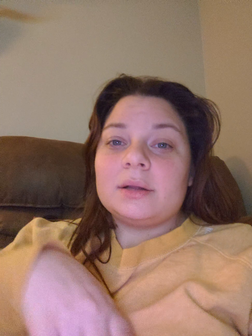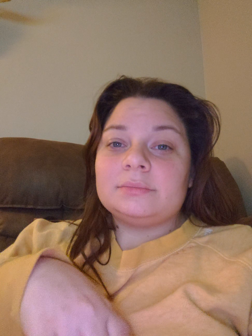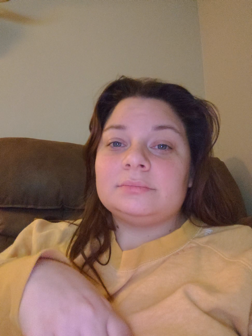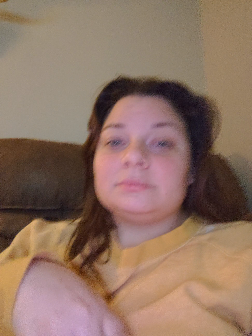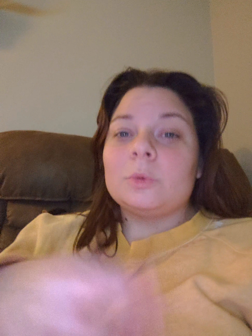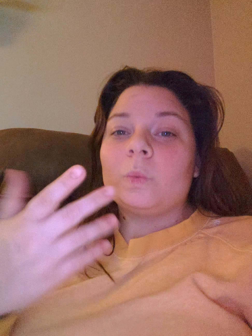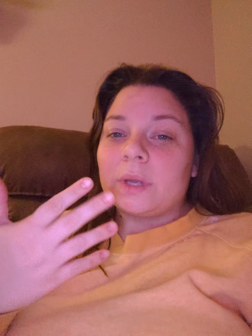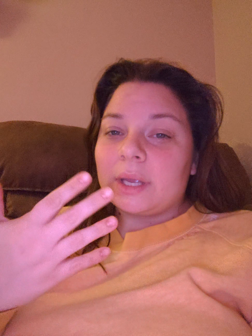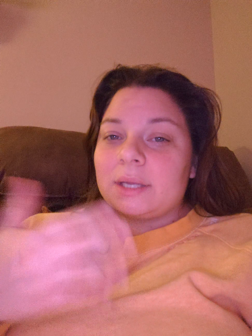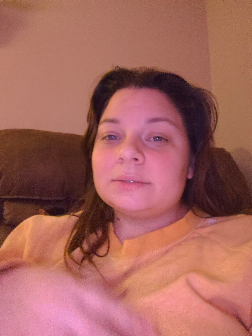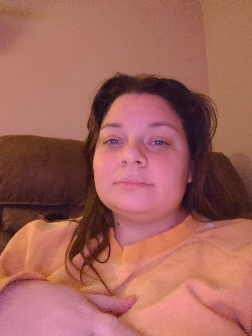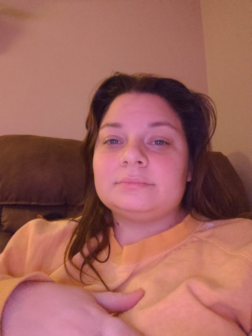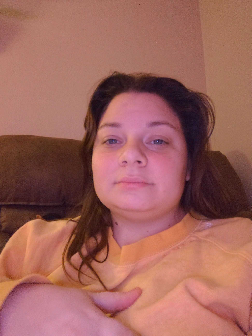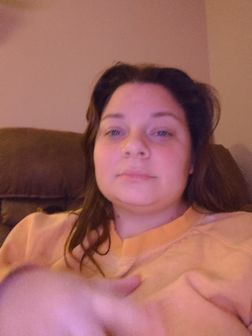wait